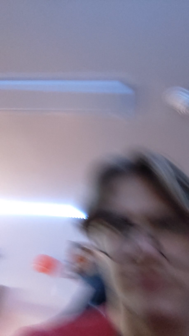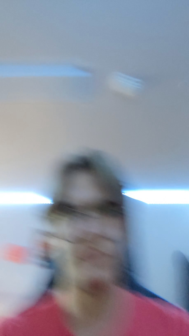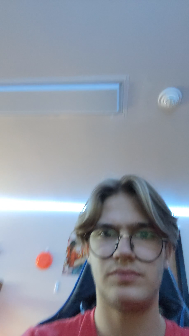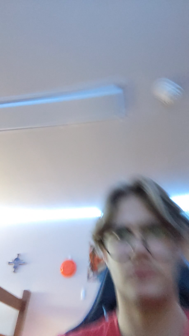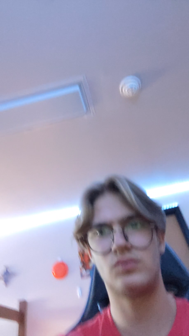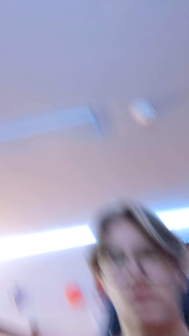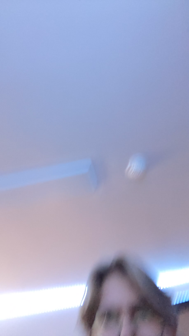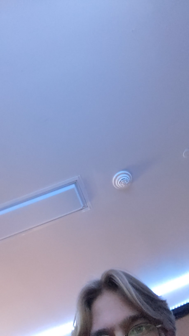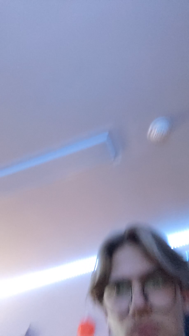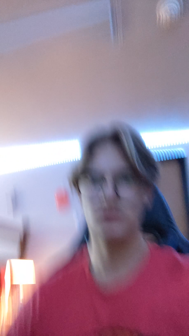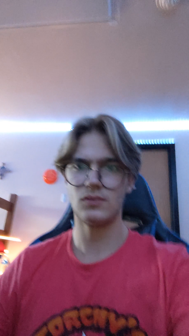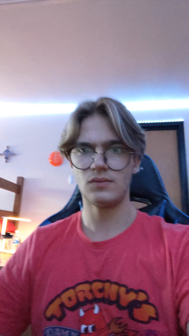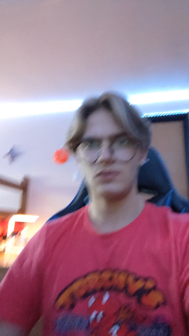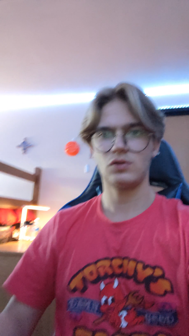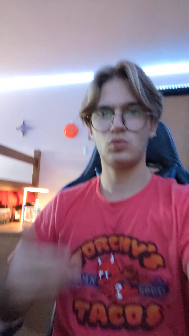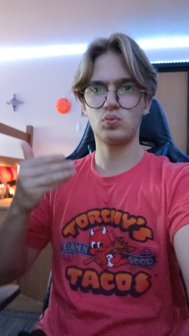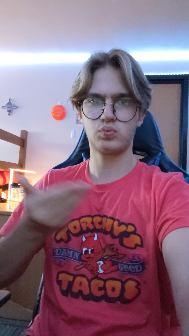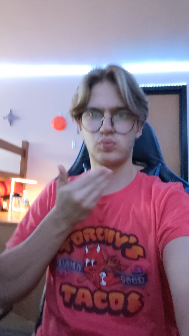new